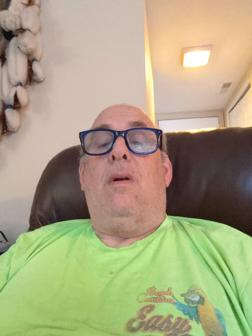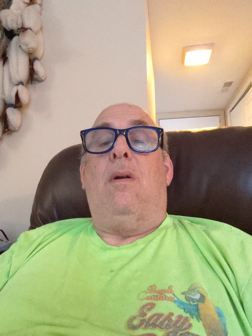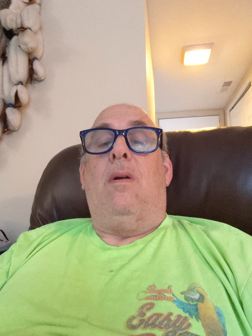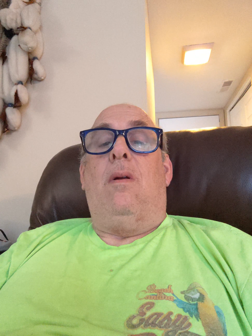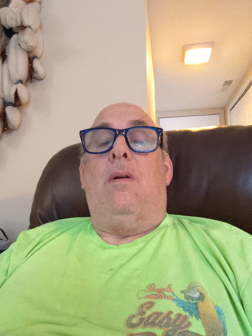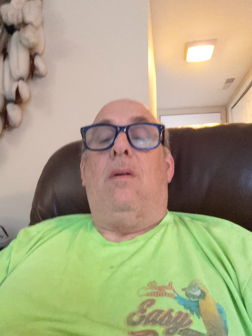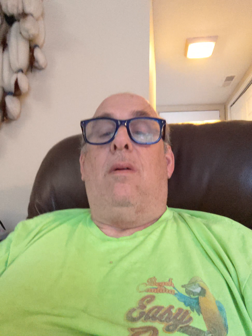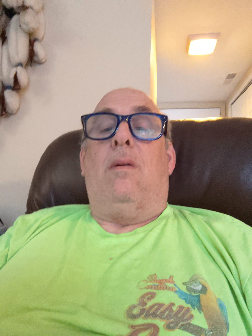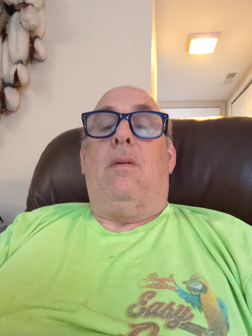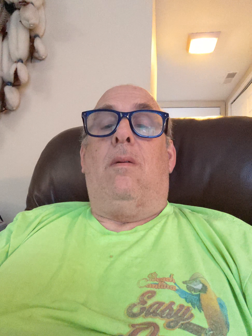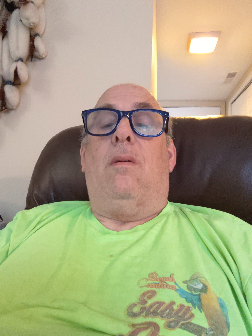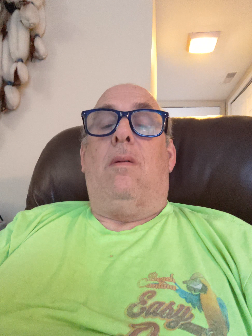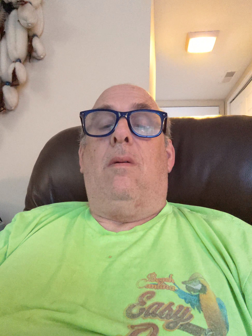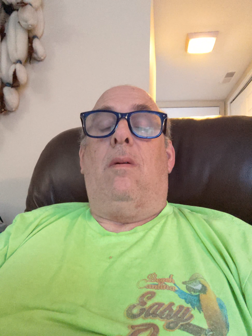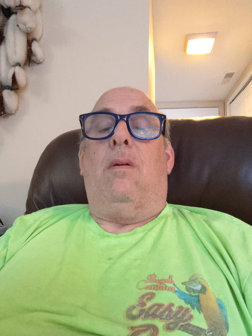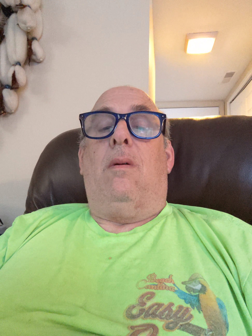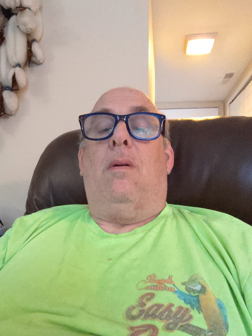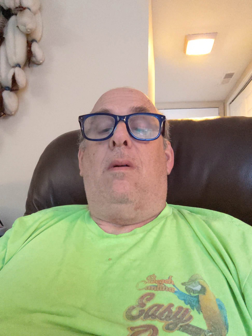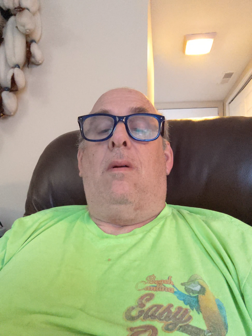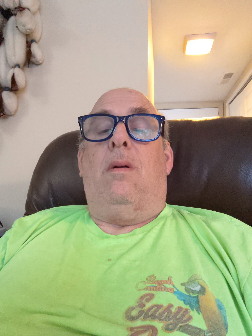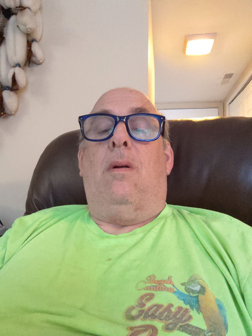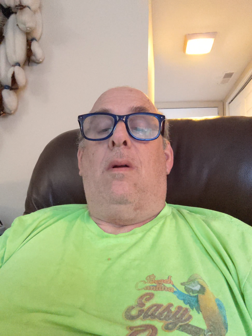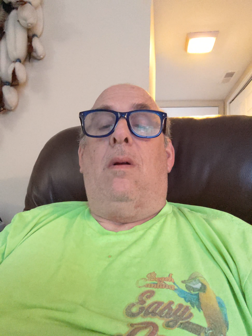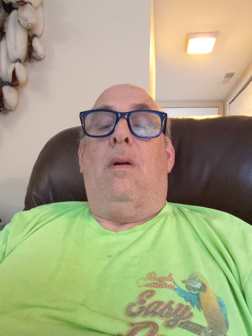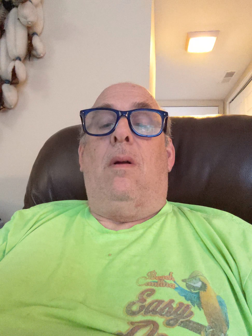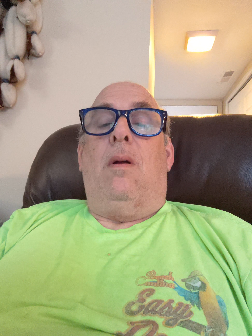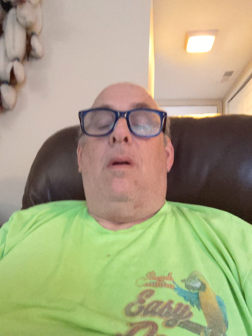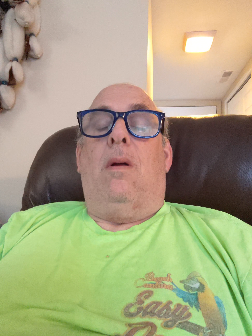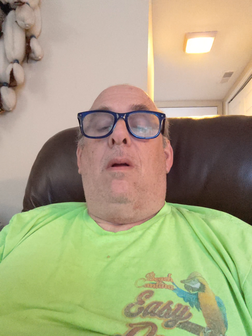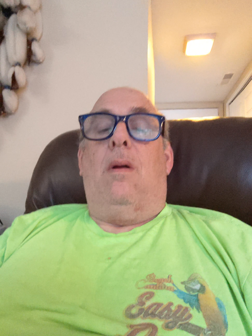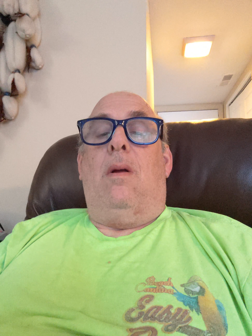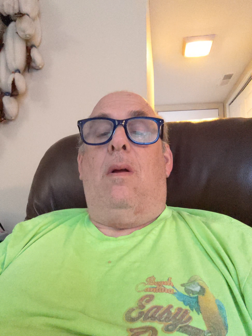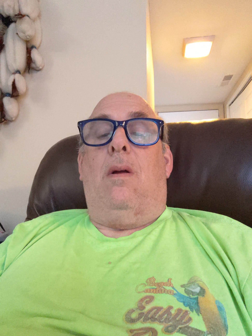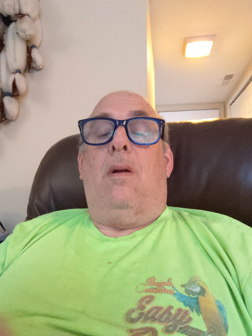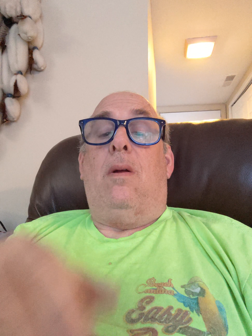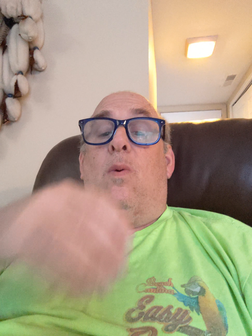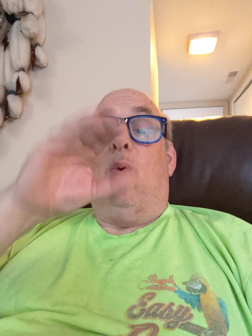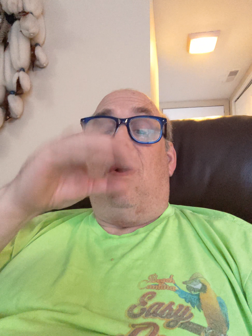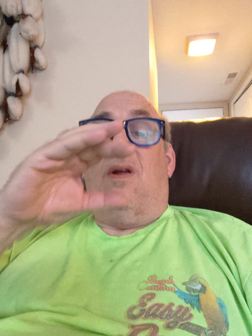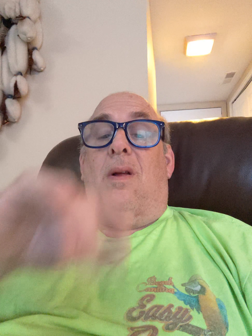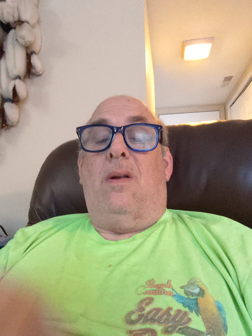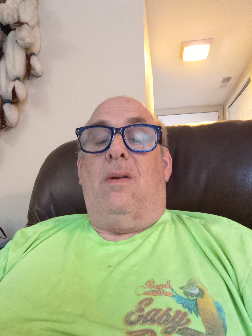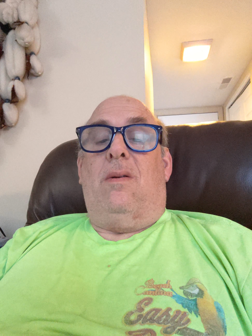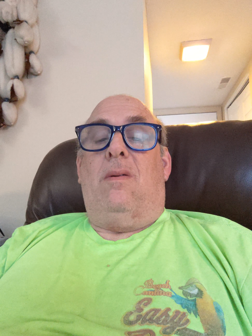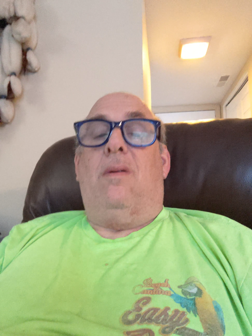drink